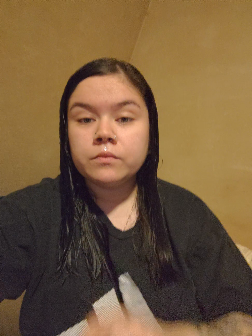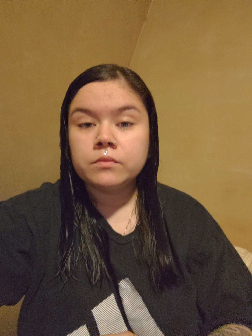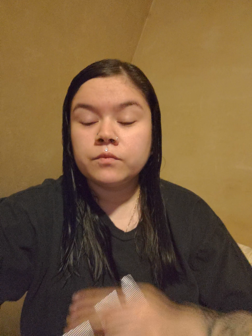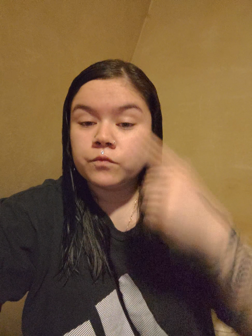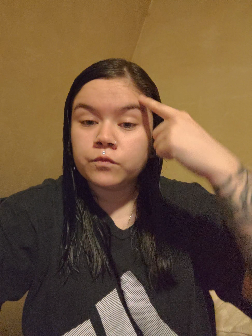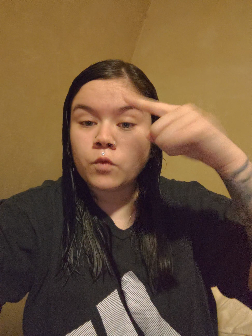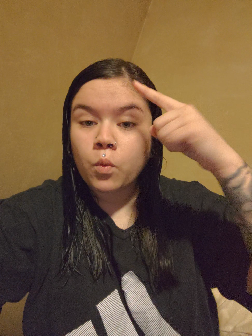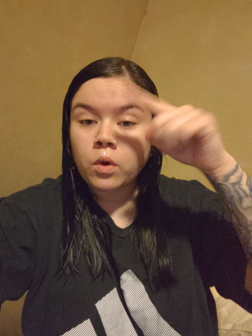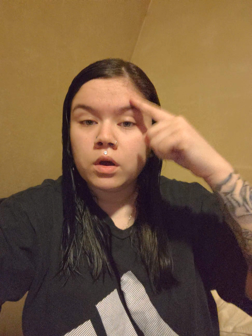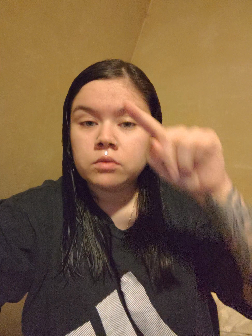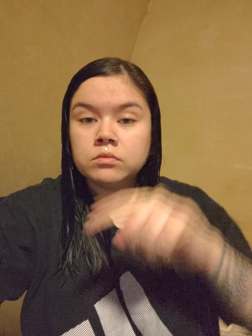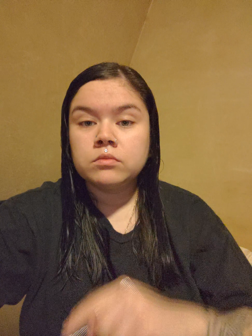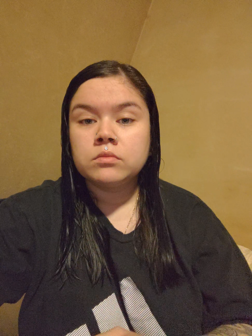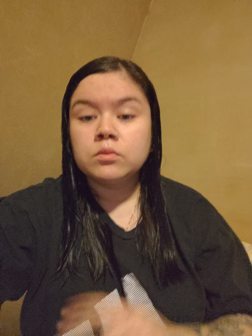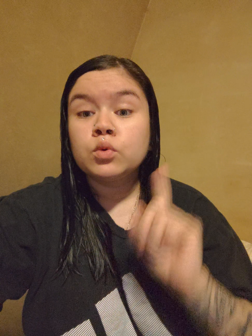for